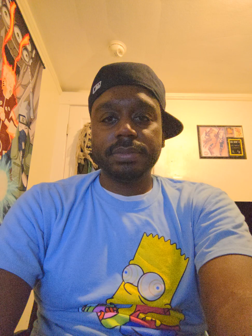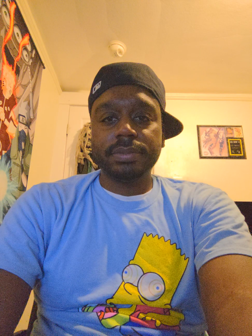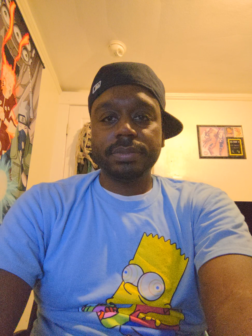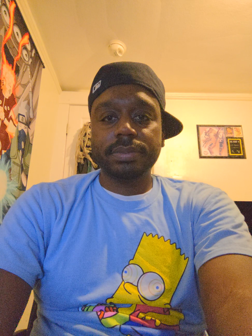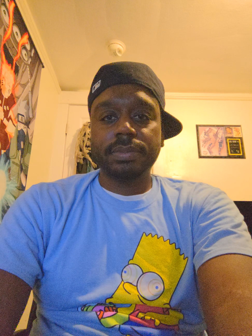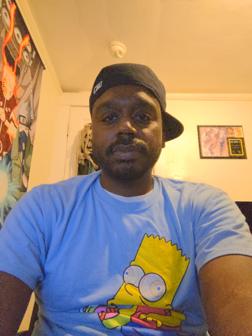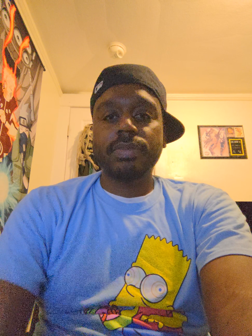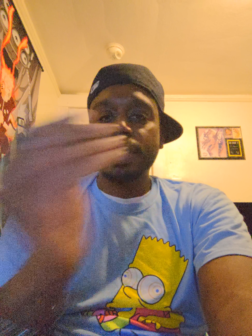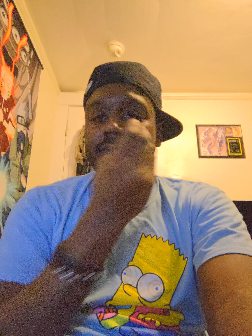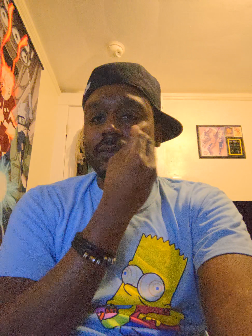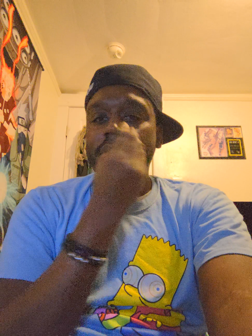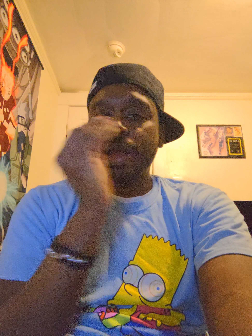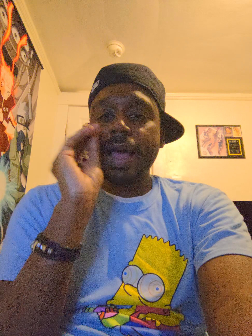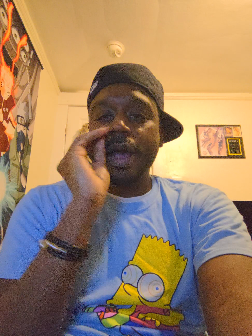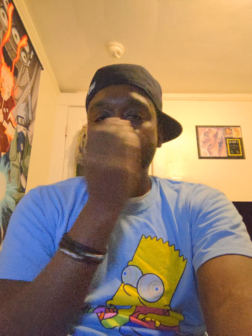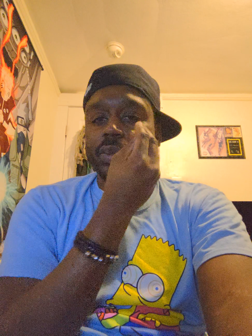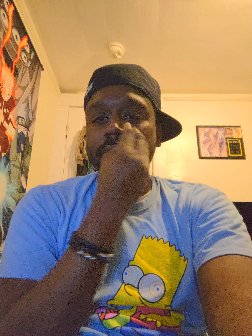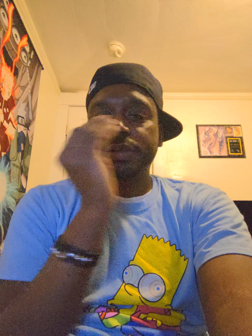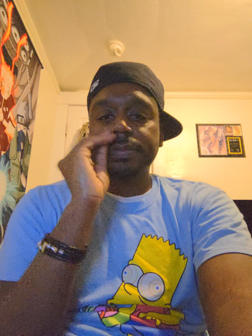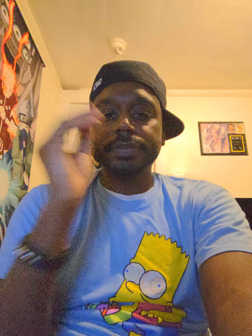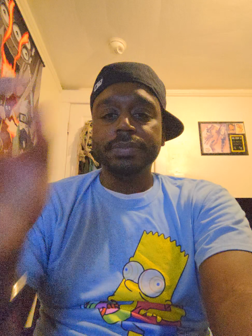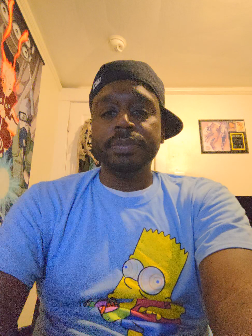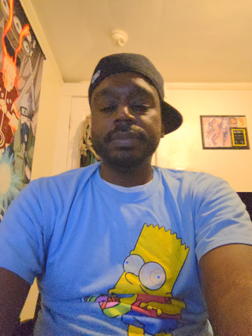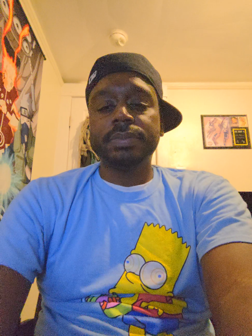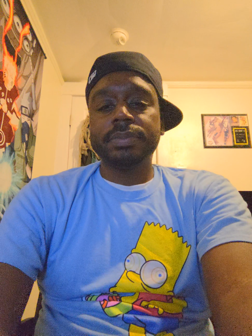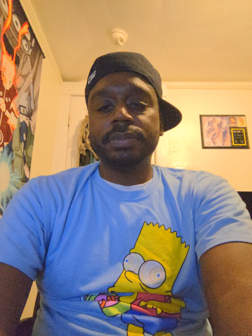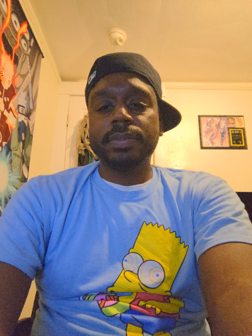flower